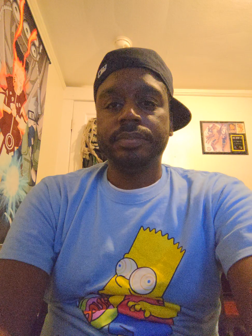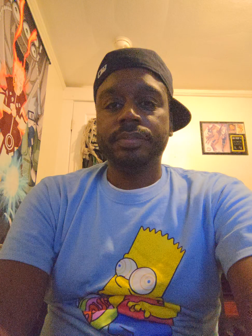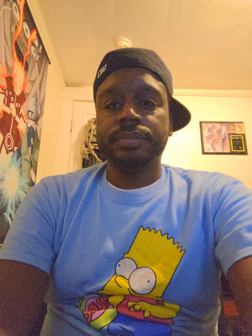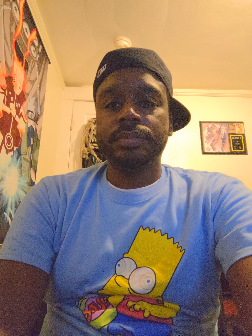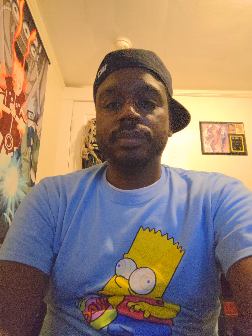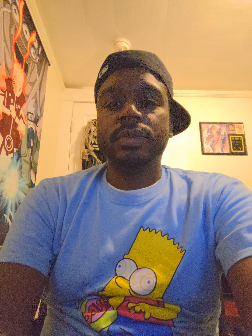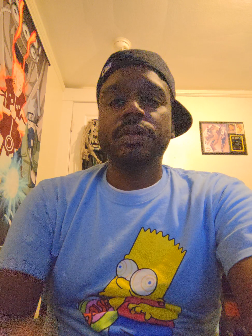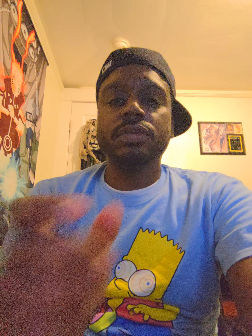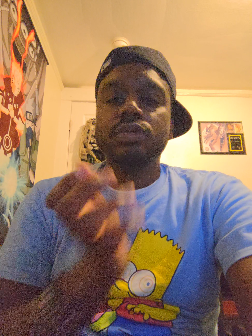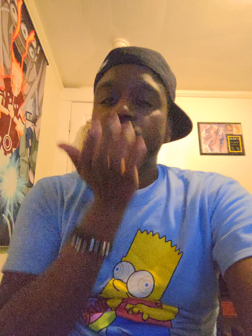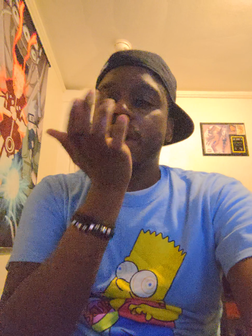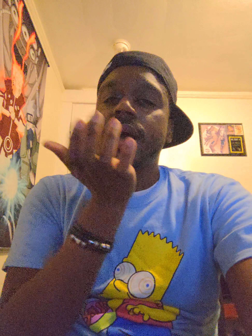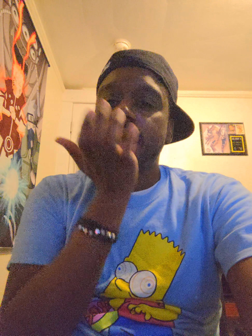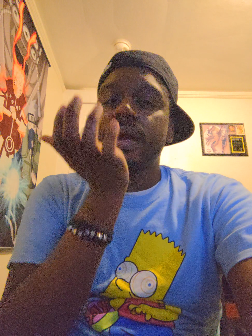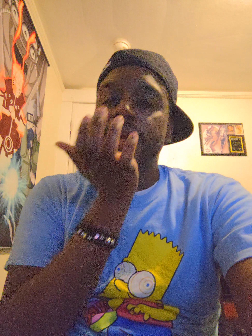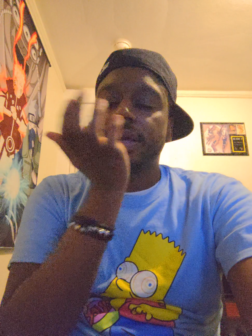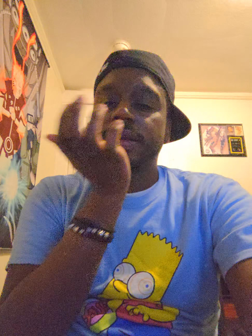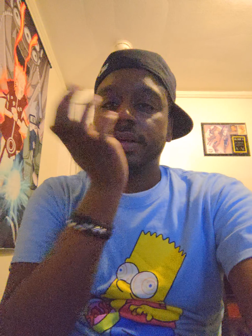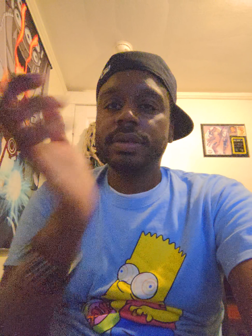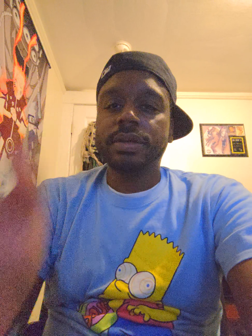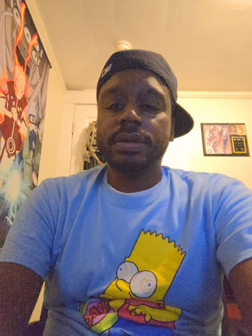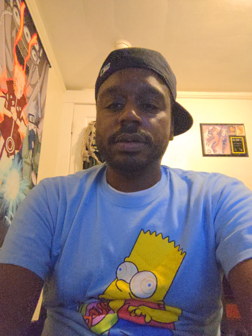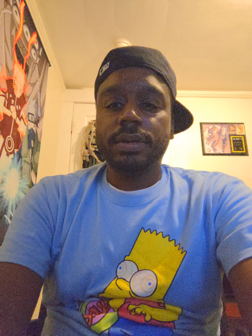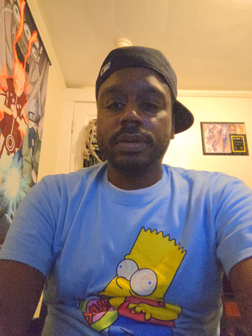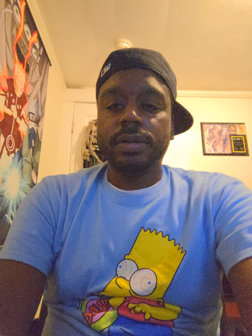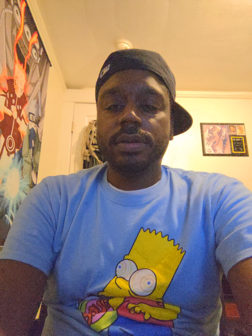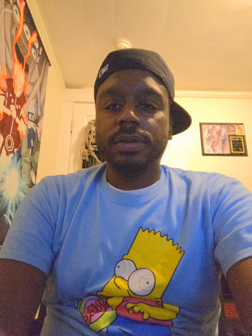grass